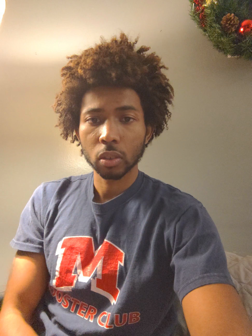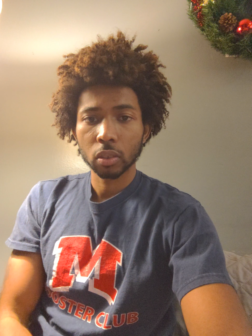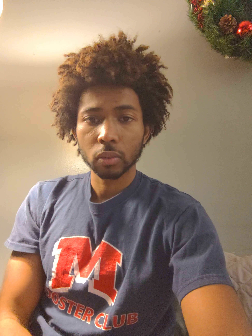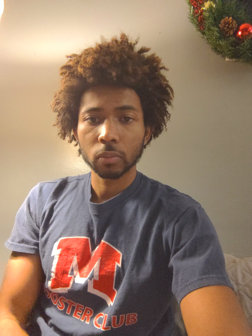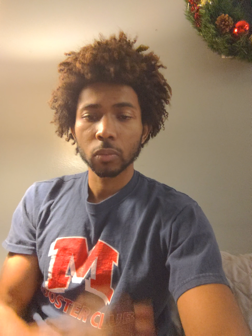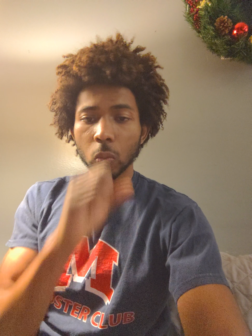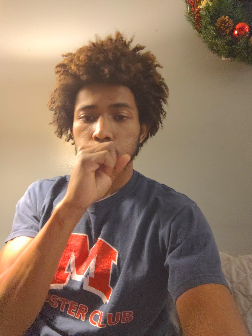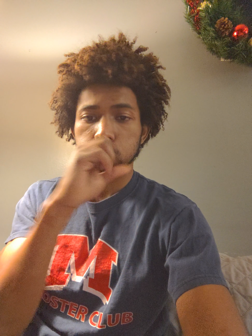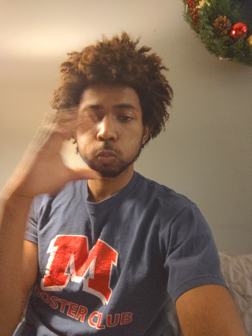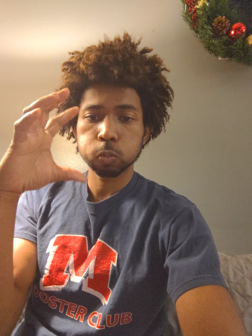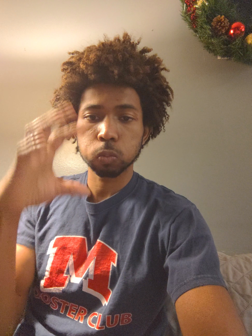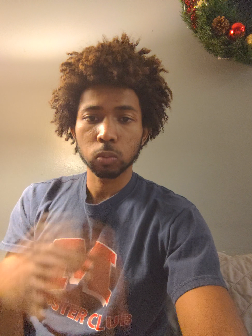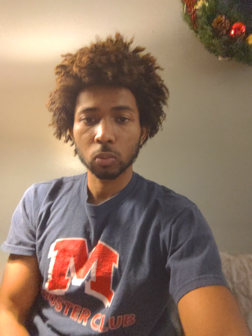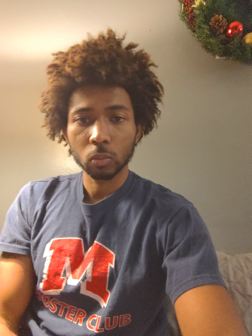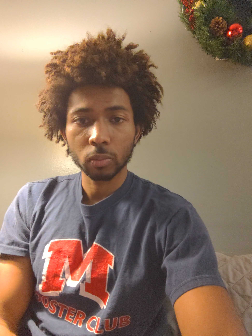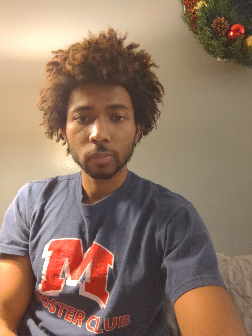balloon